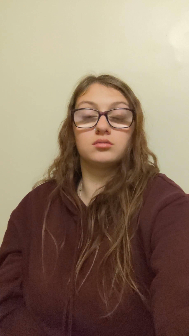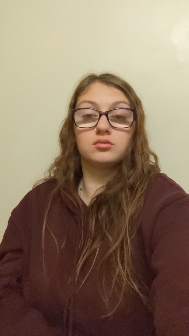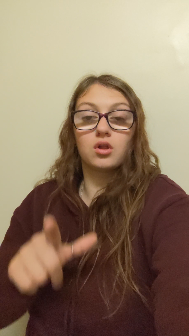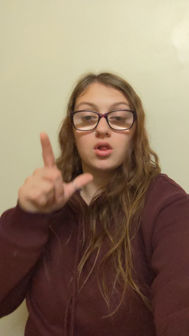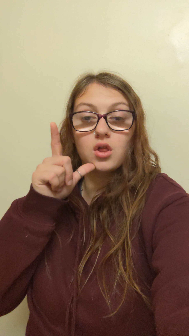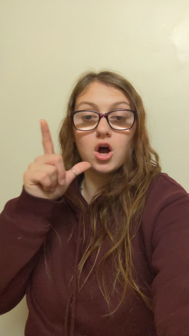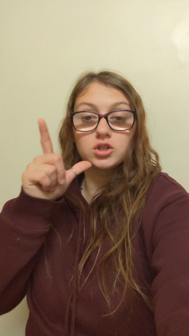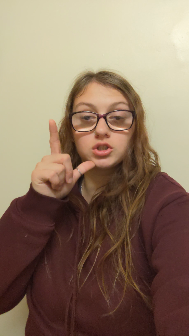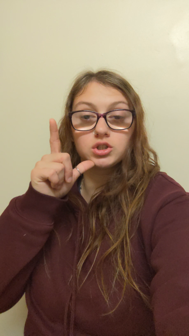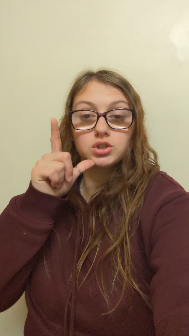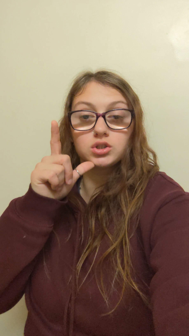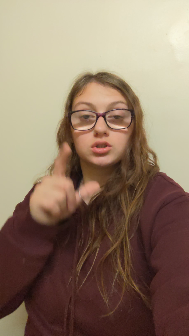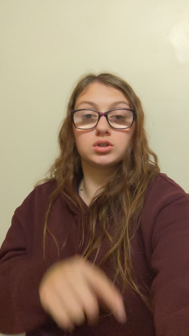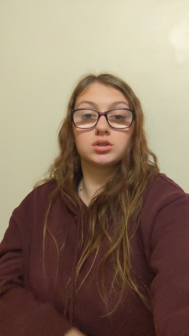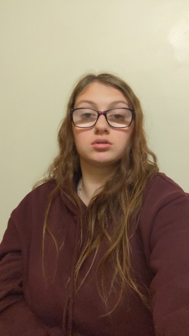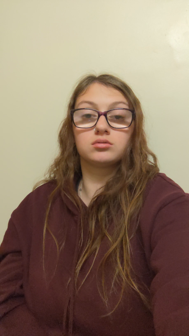lunch